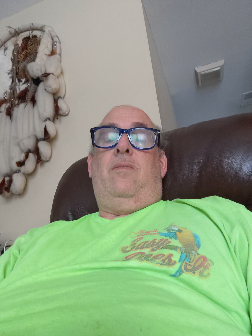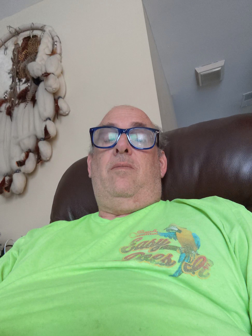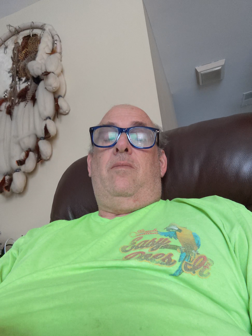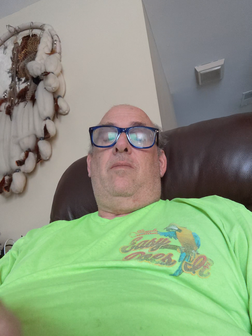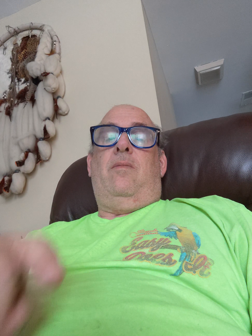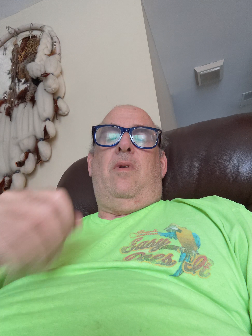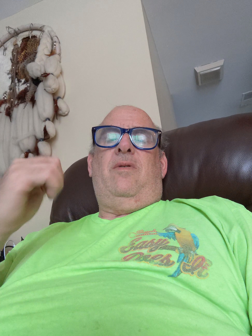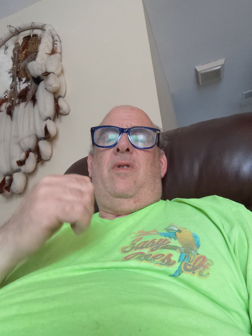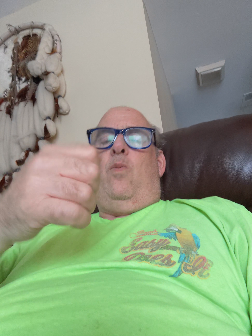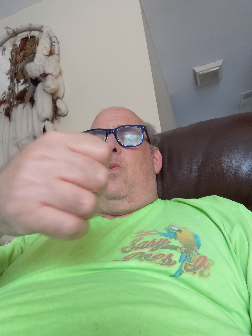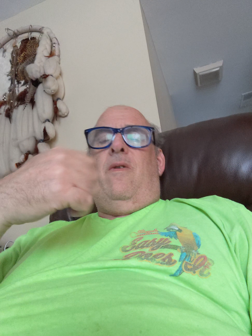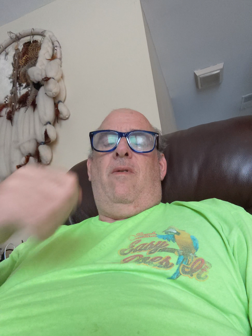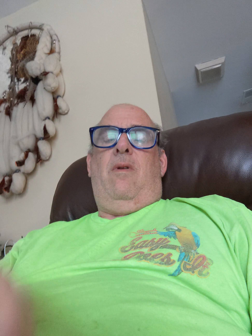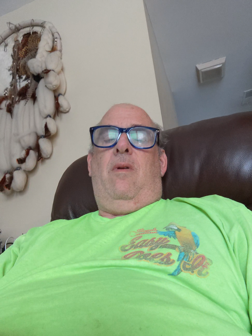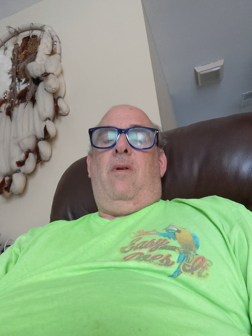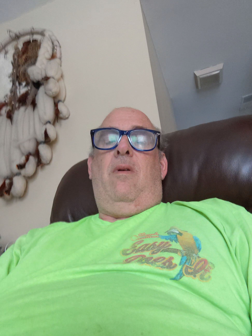refrigerator